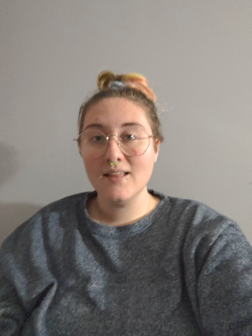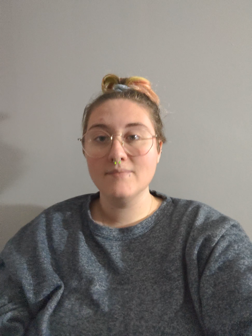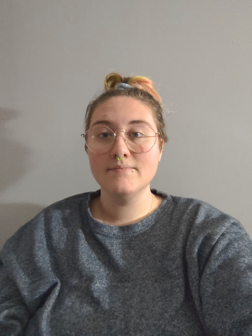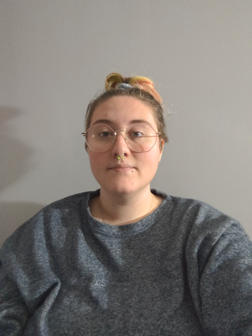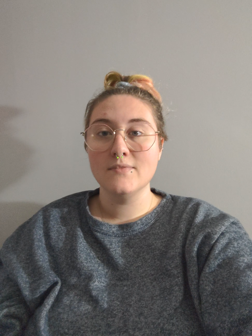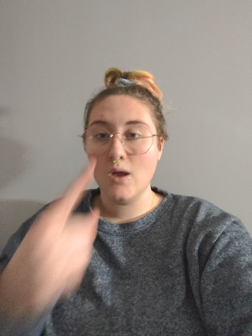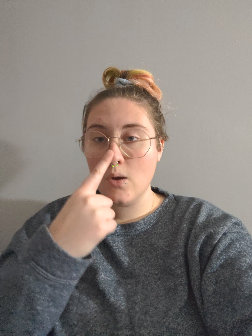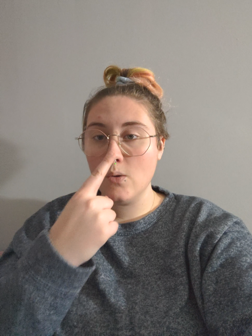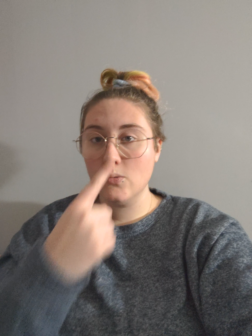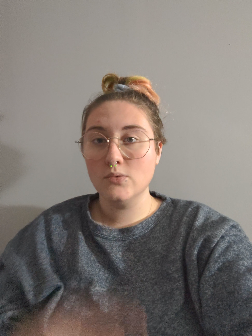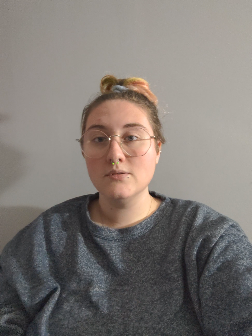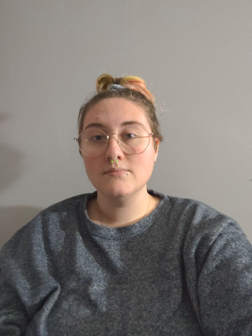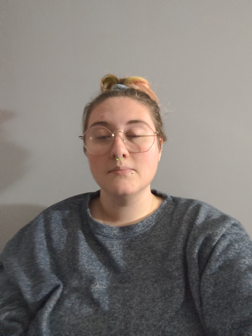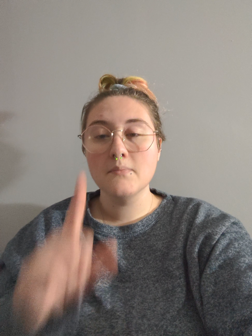nose